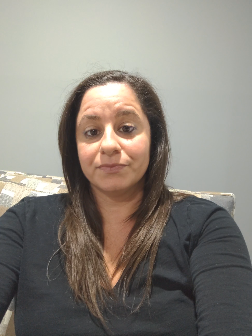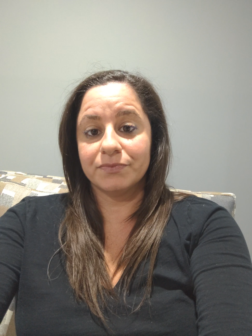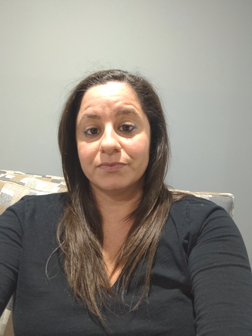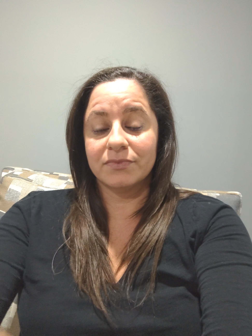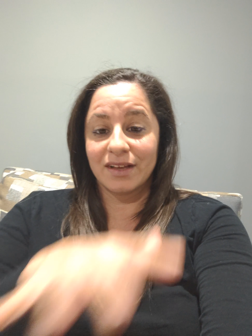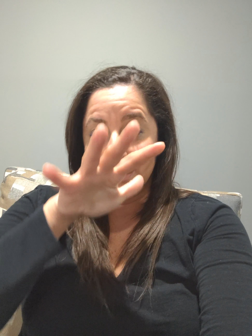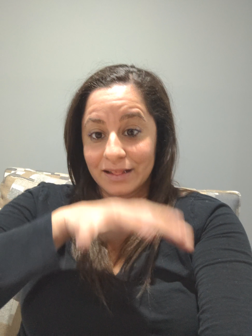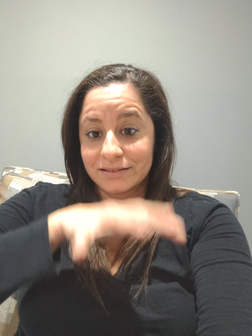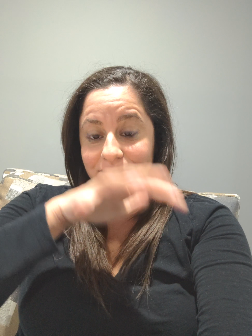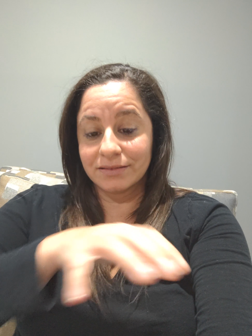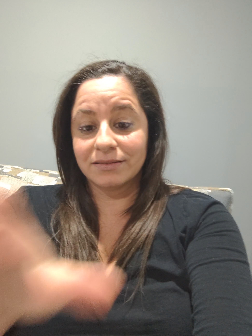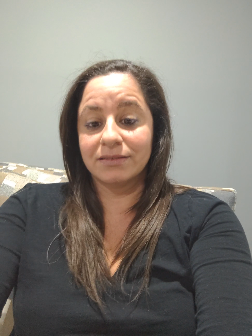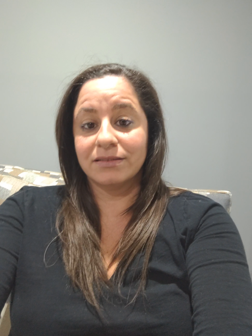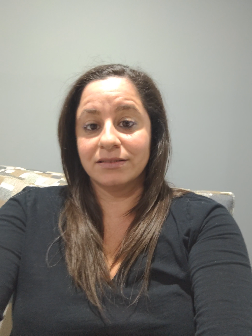alligator